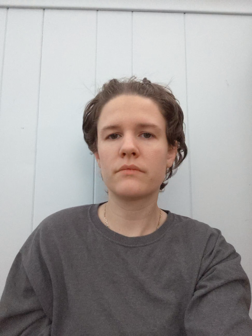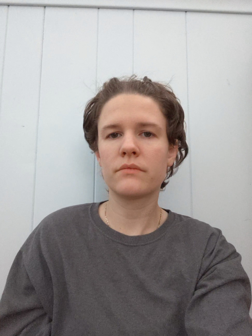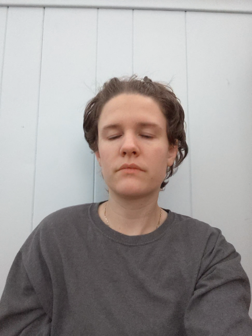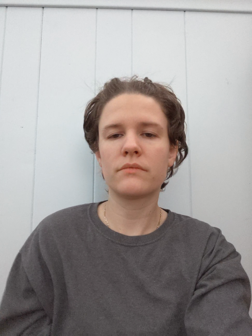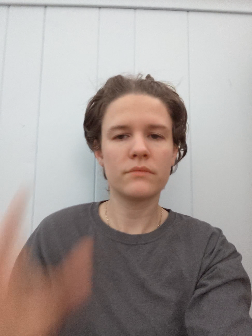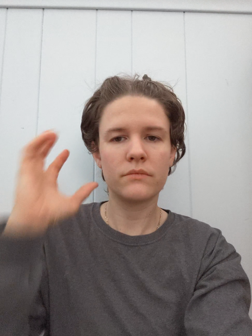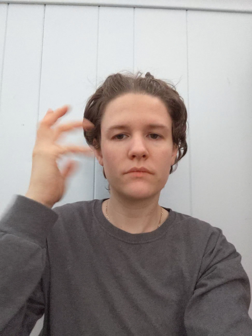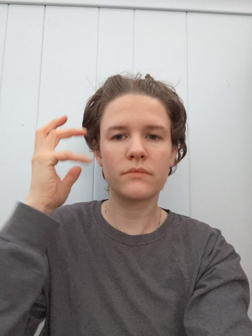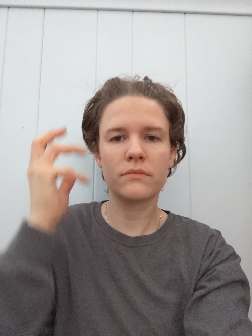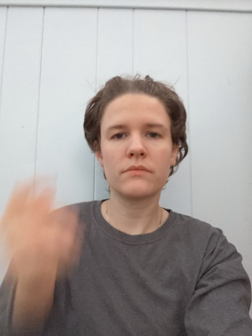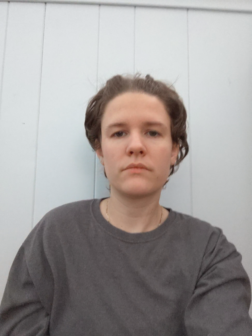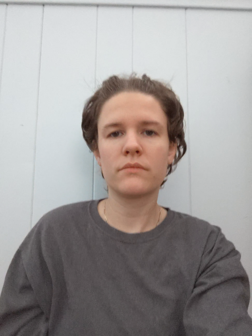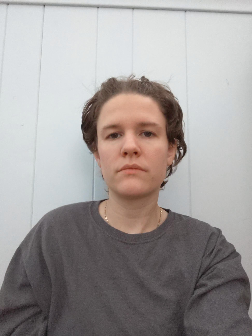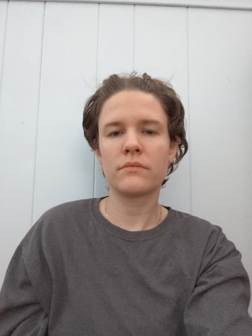radio